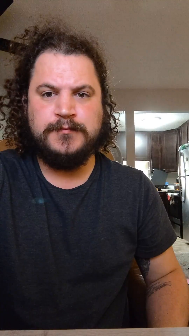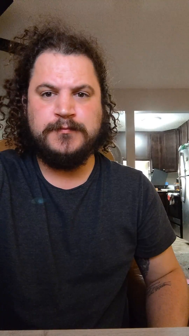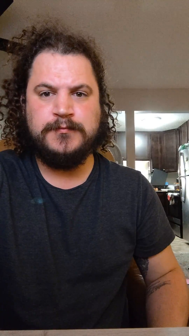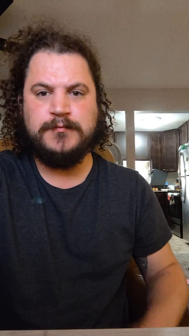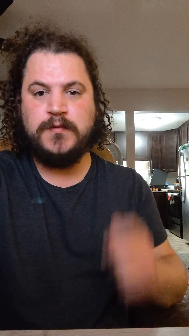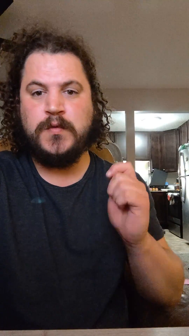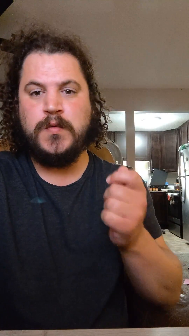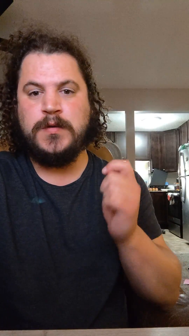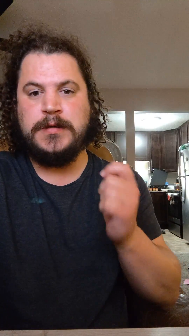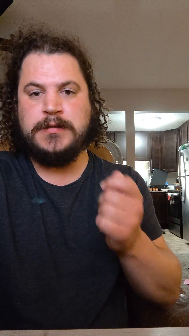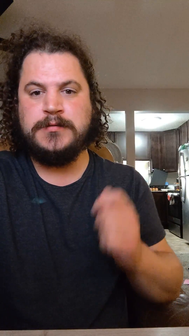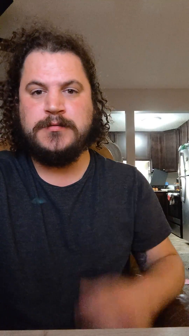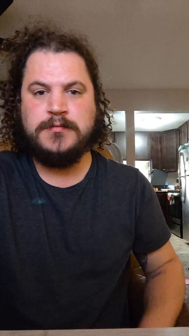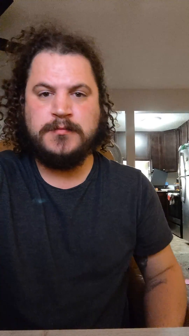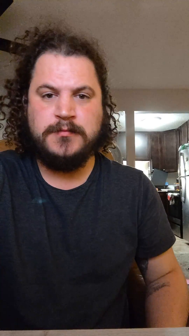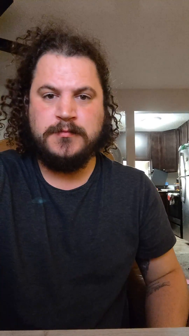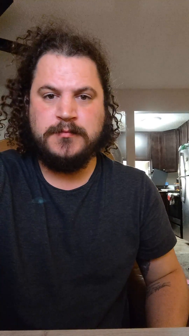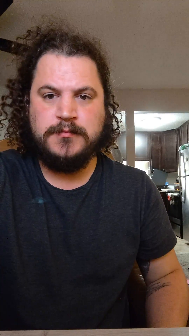cart